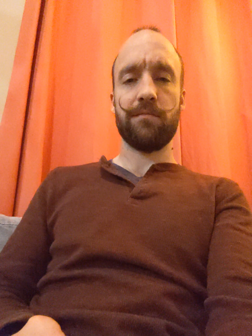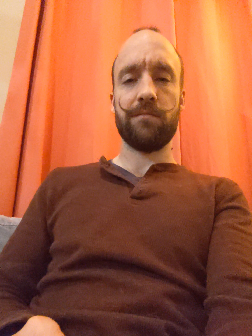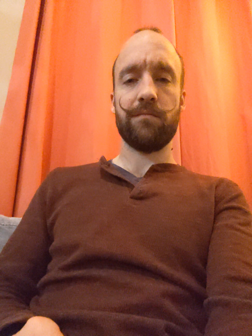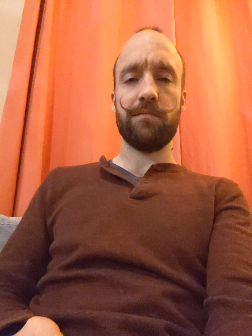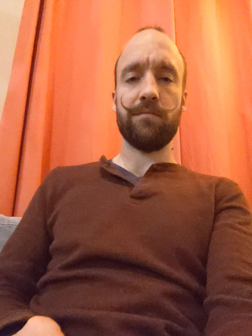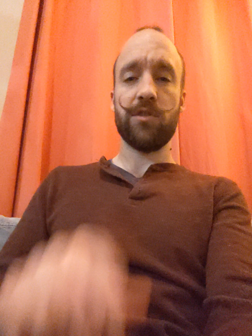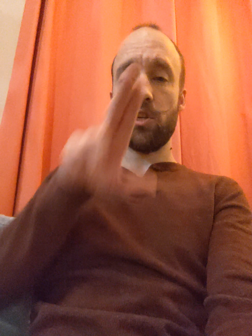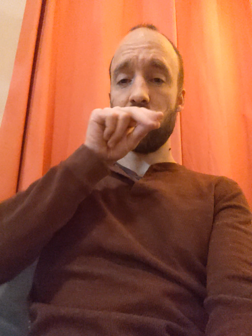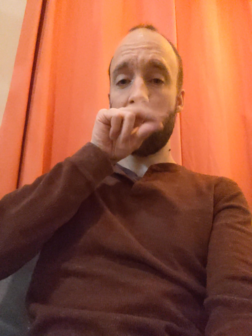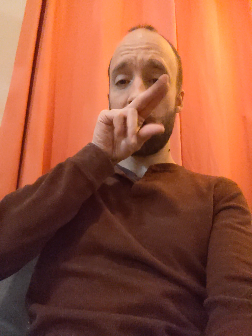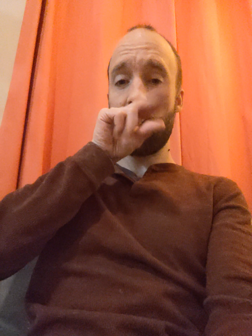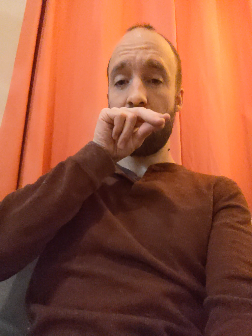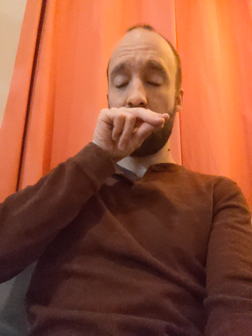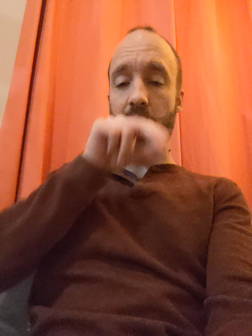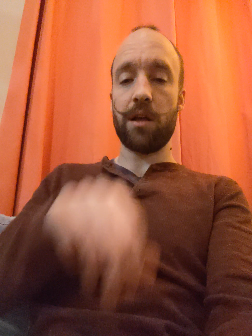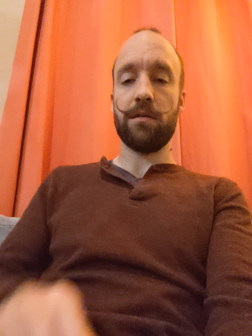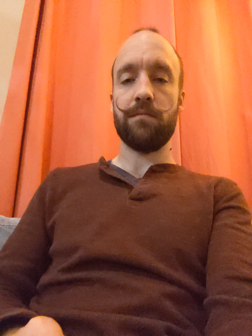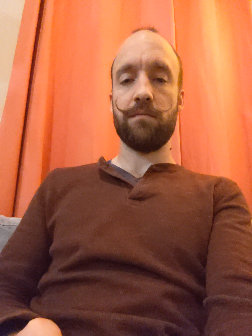duck